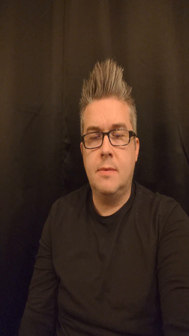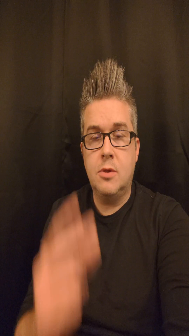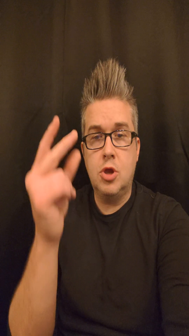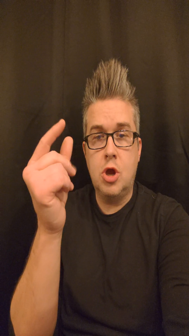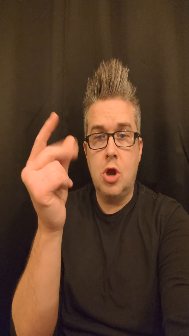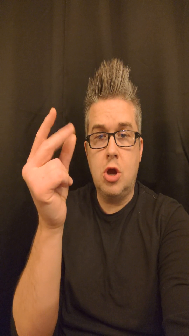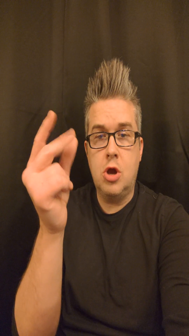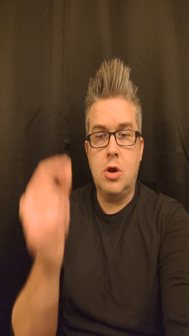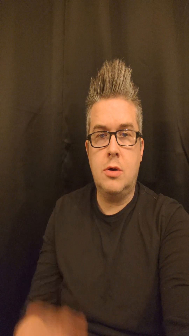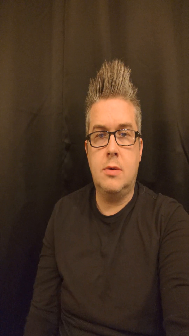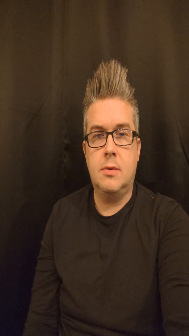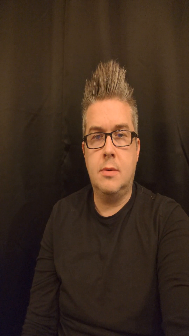dog